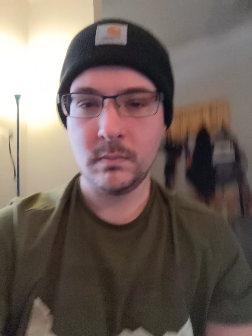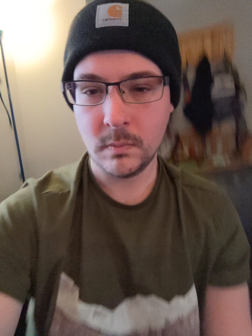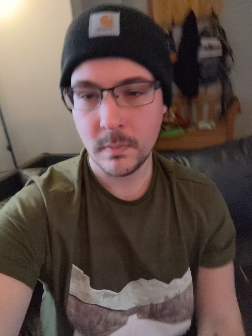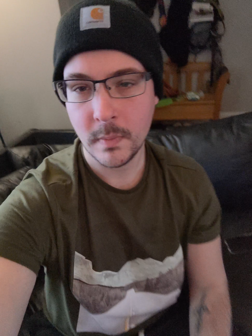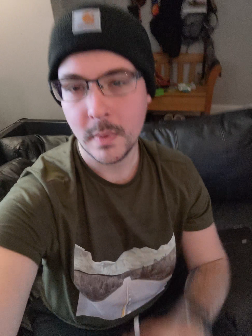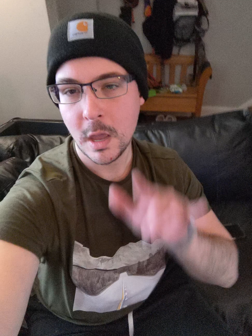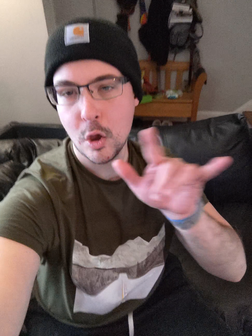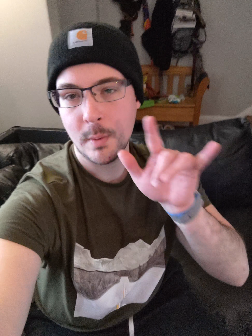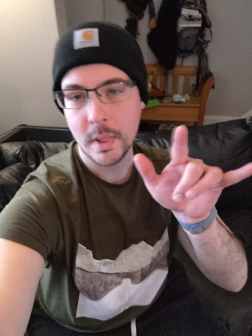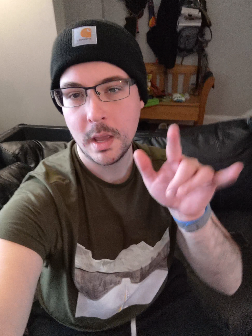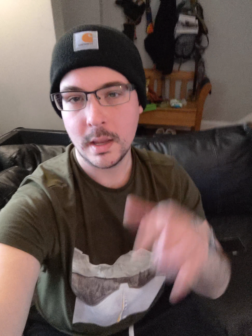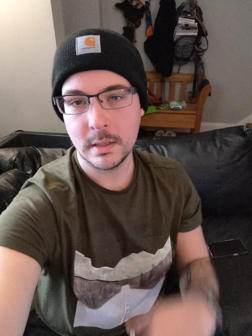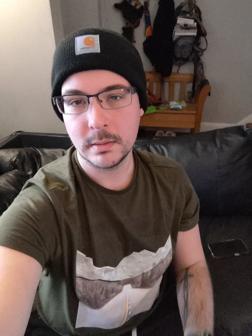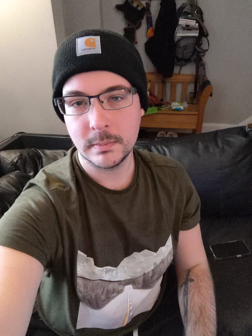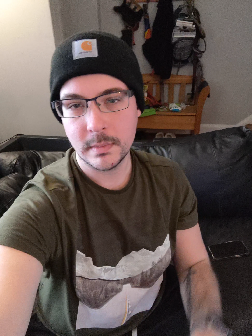airplane